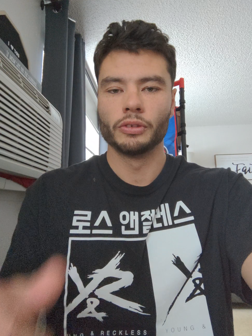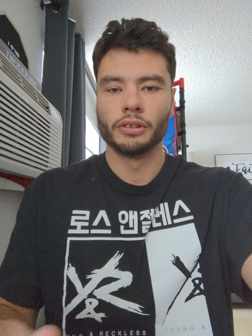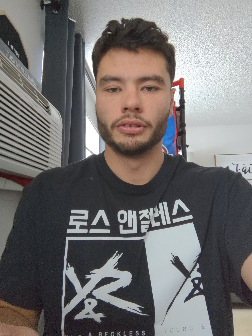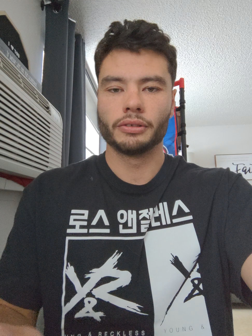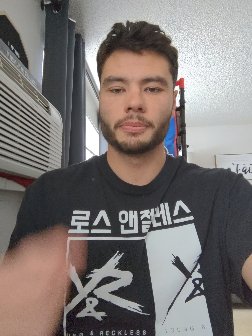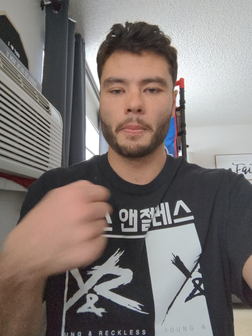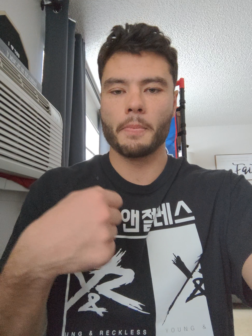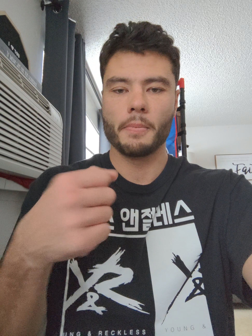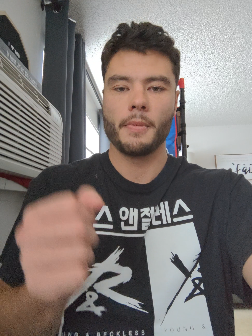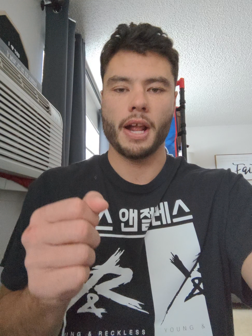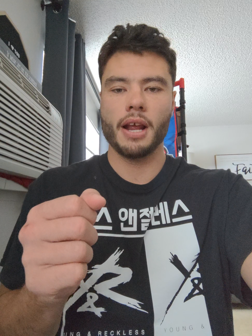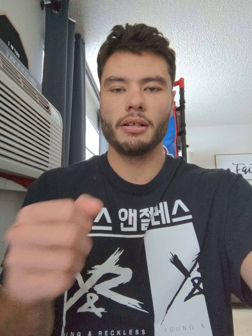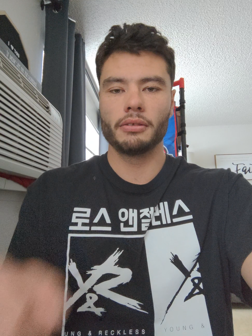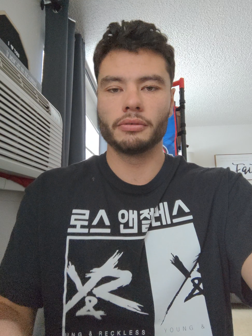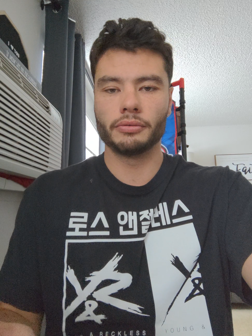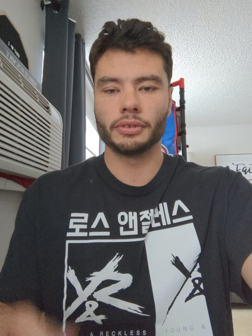make